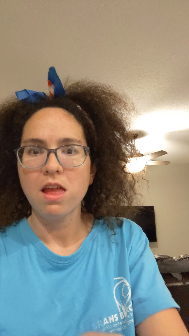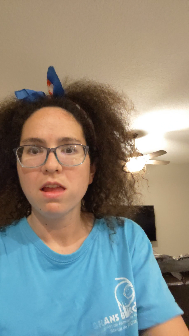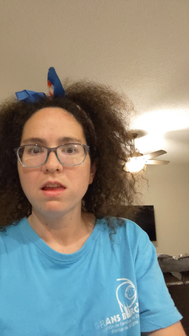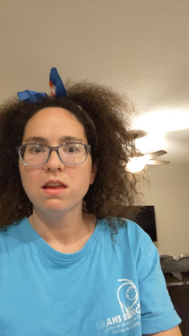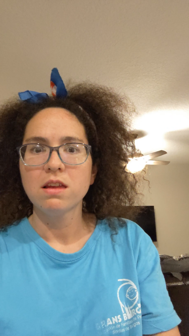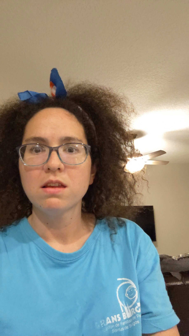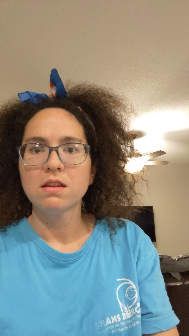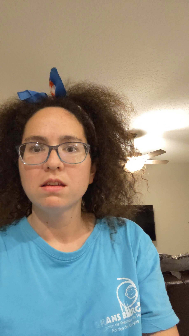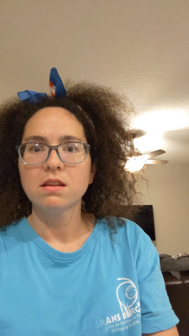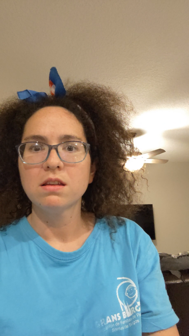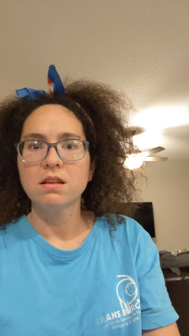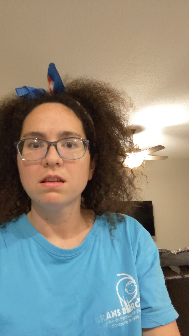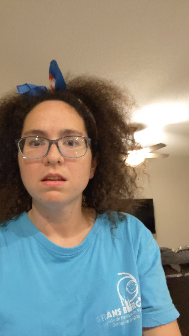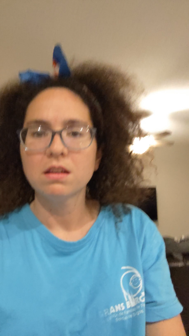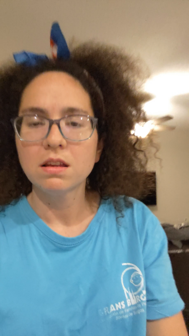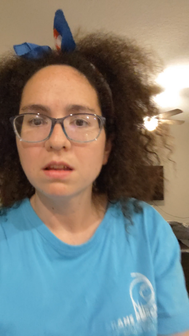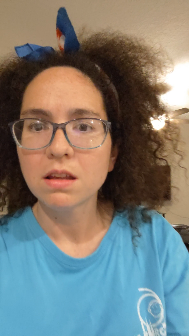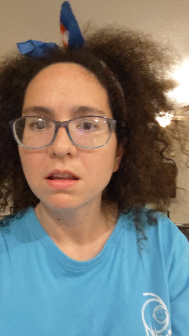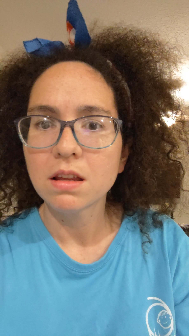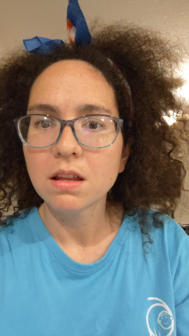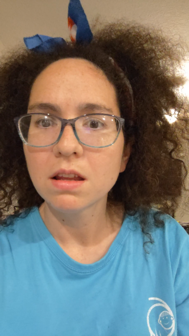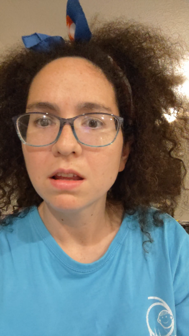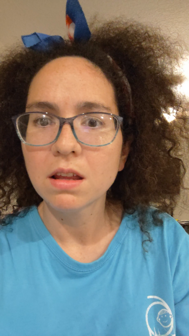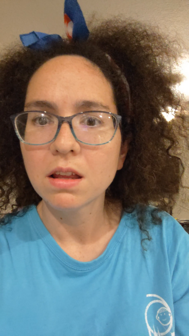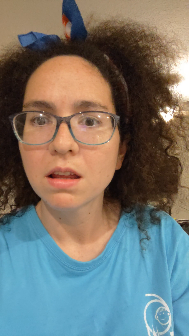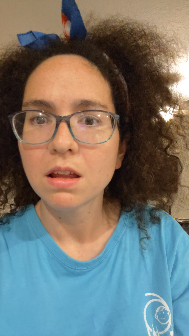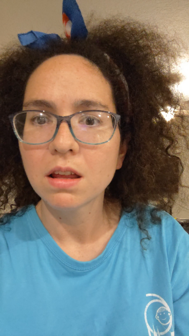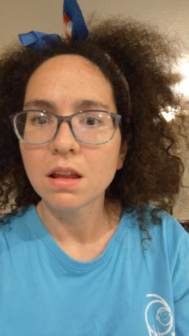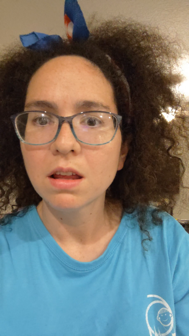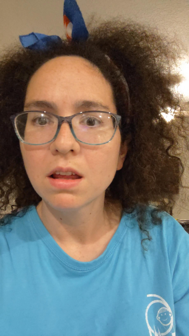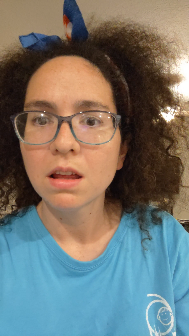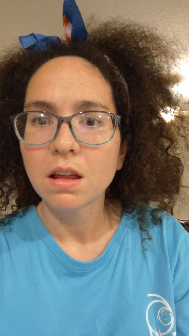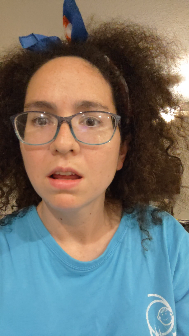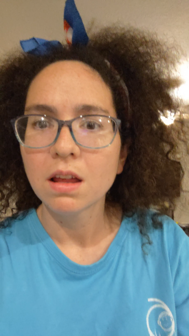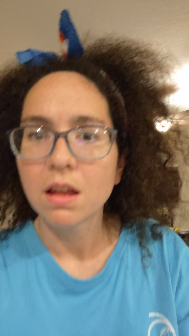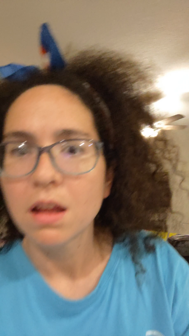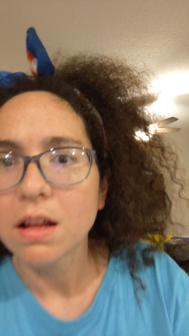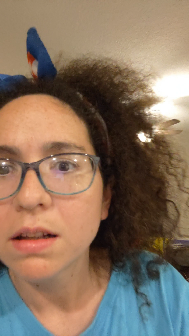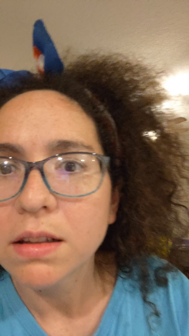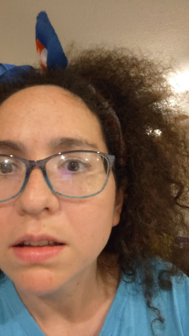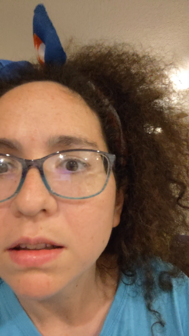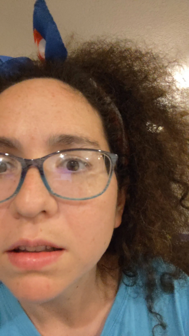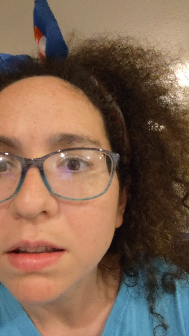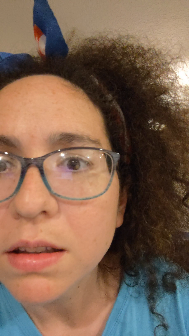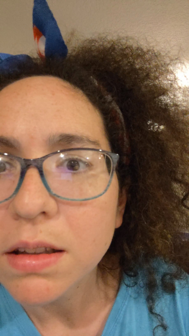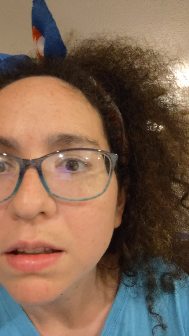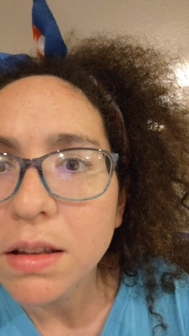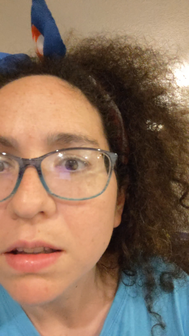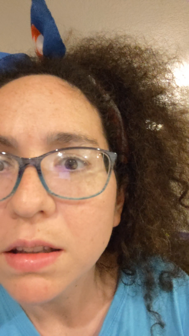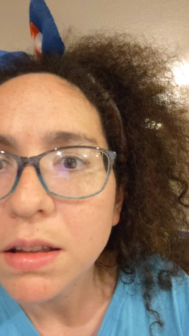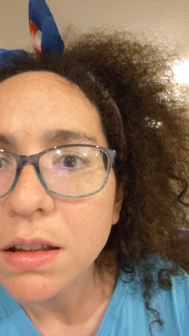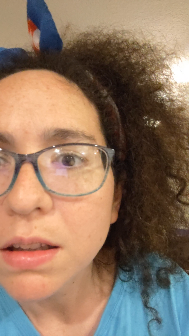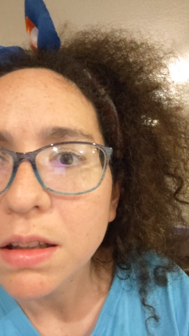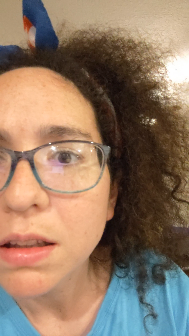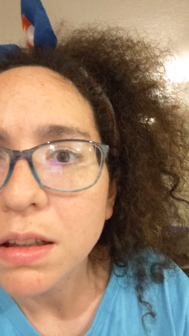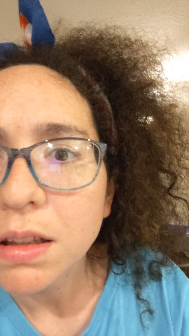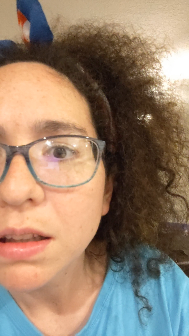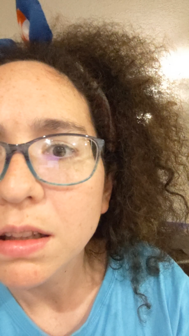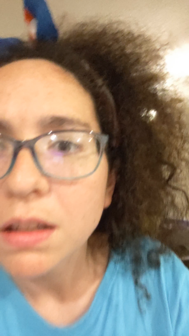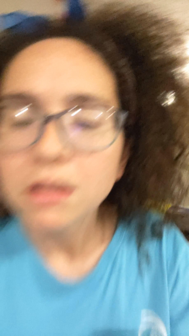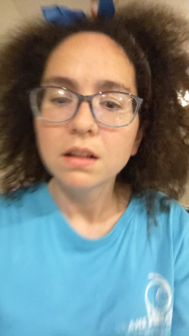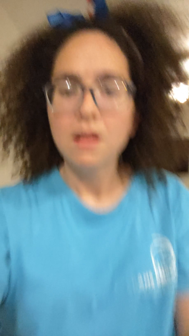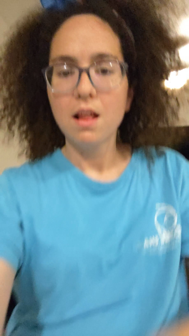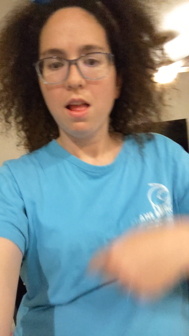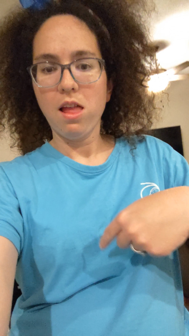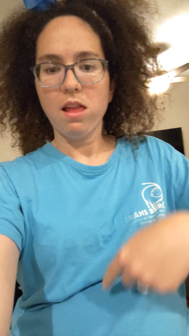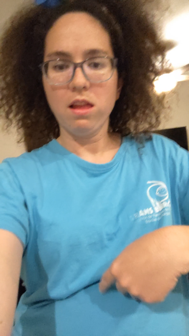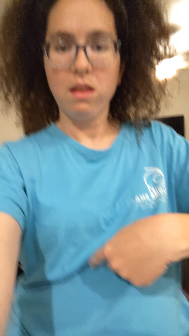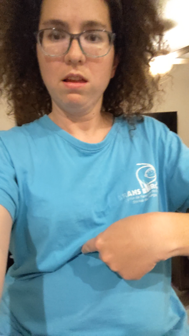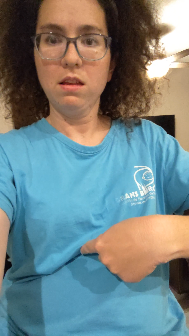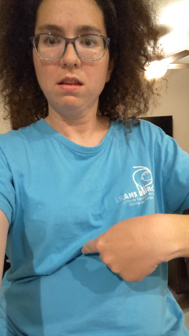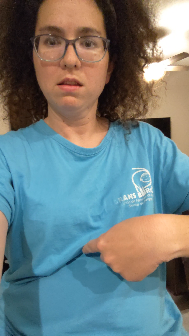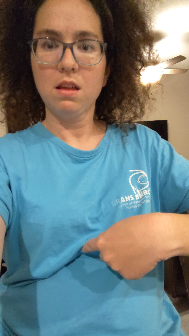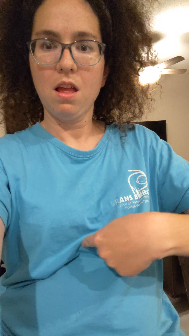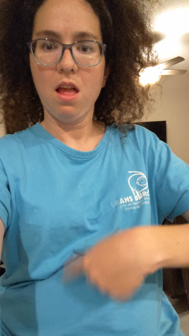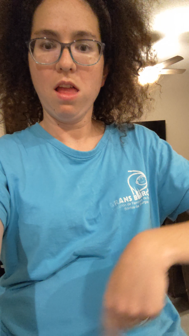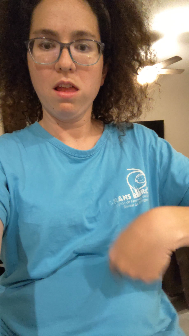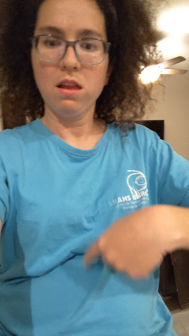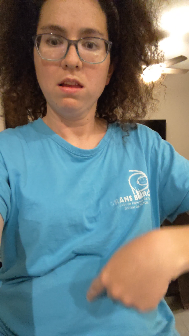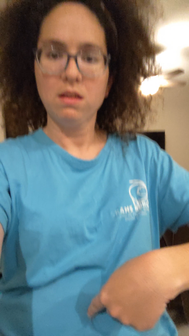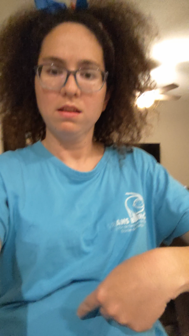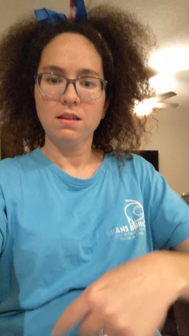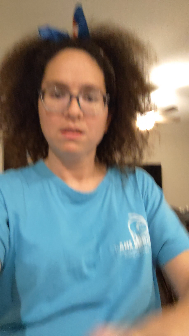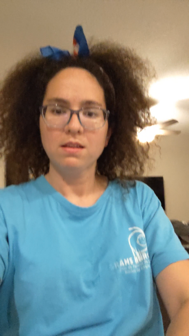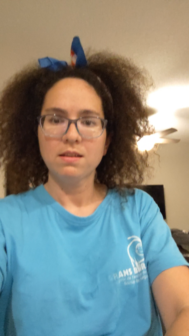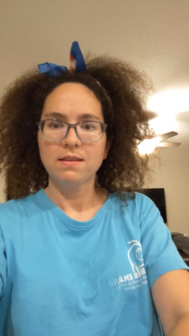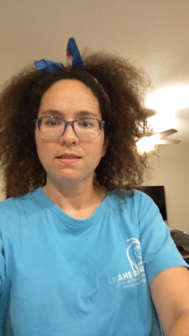belly button